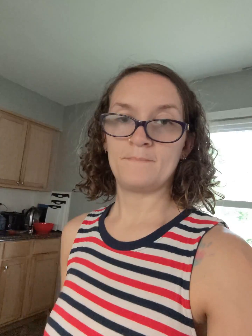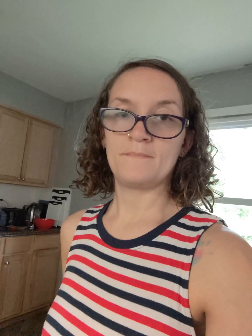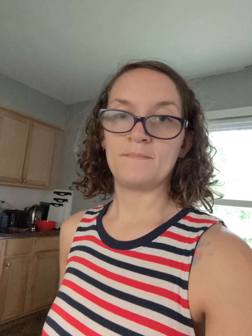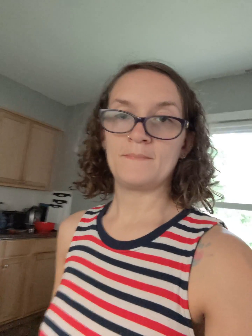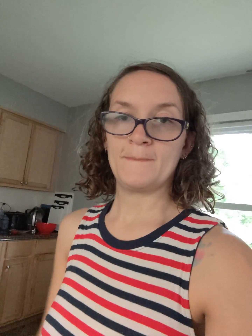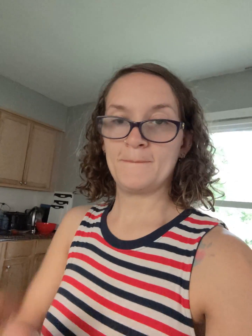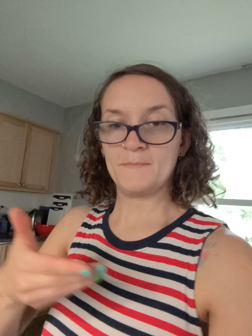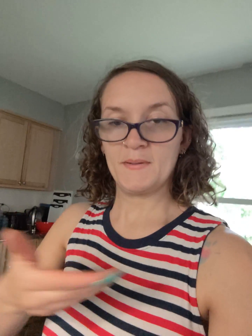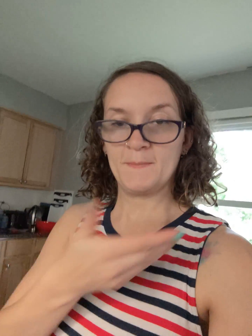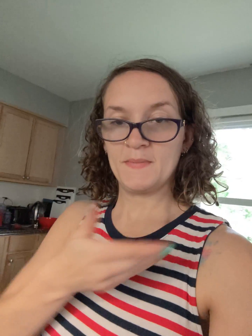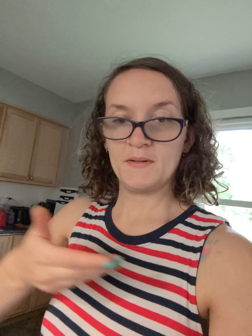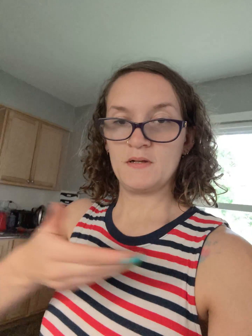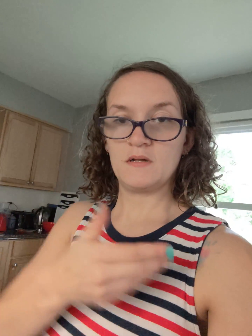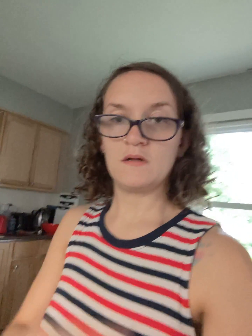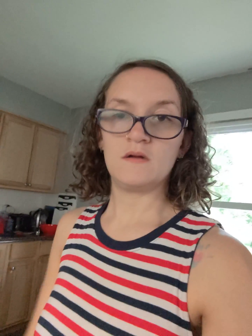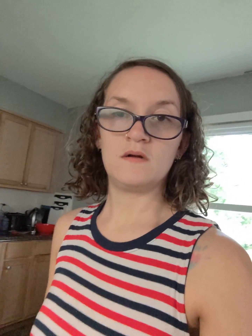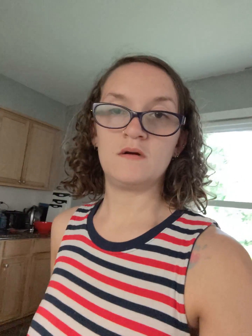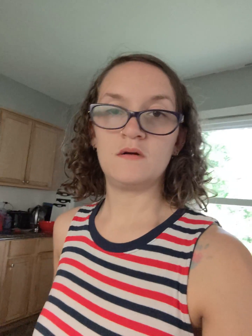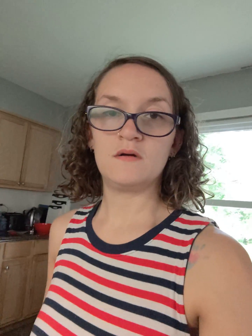baby